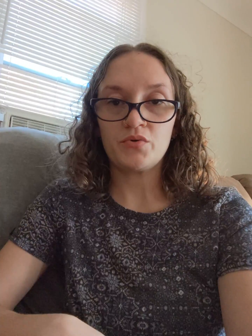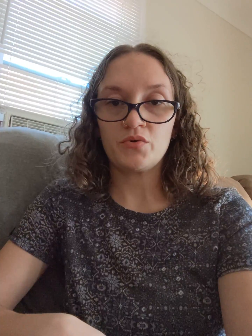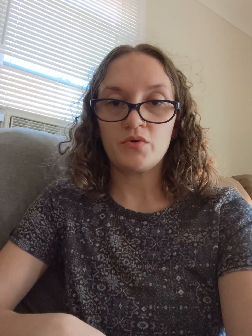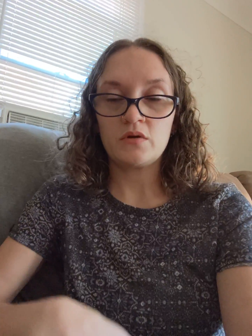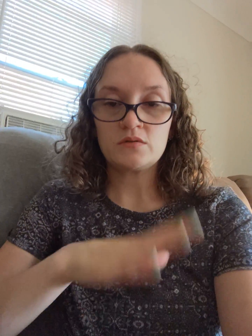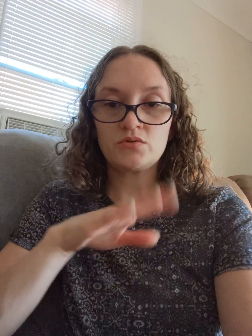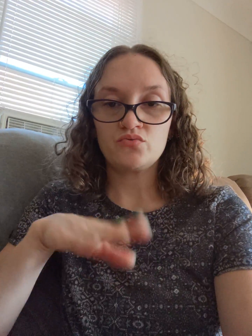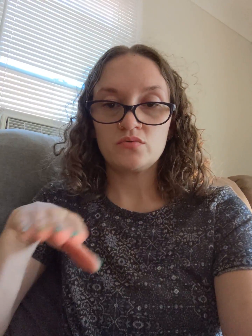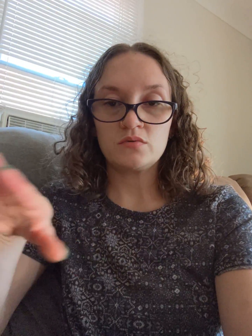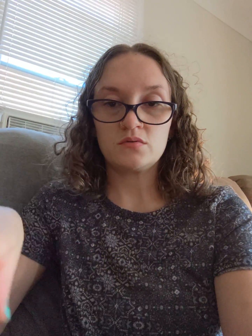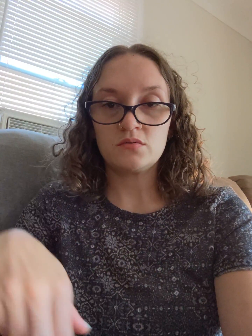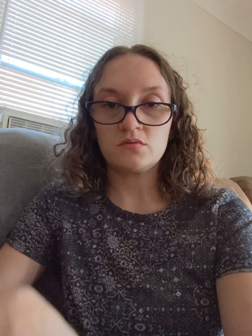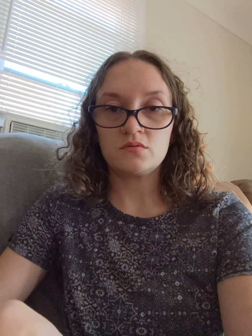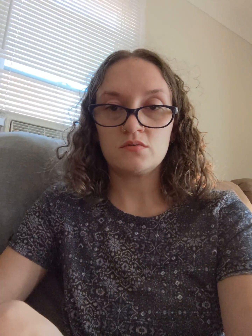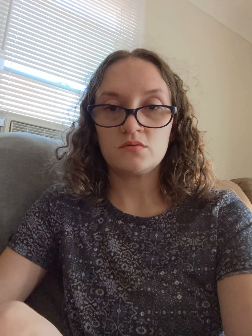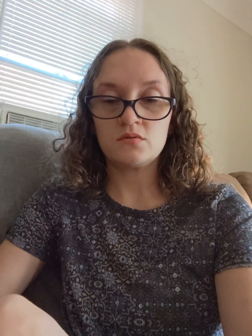children